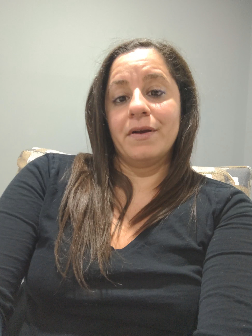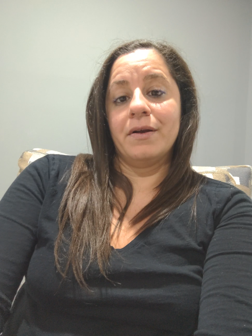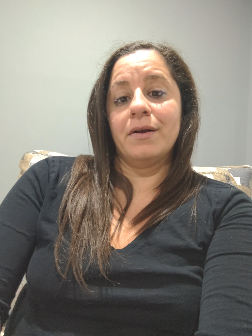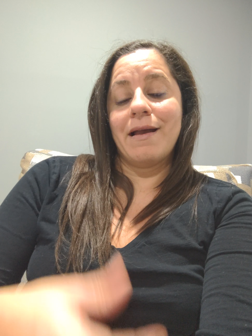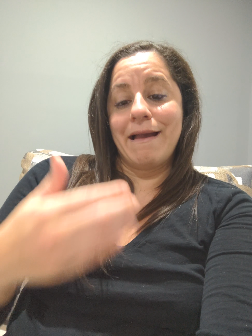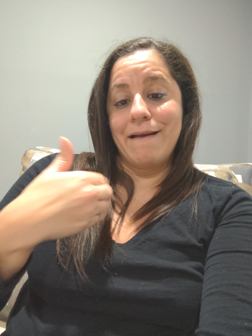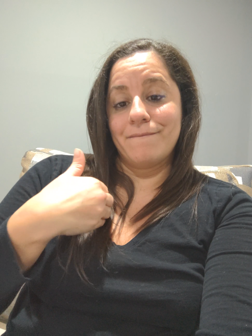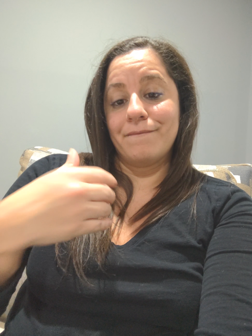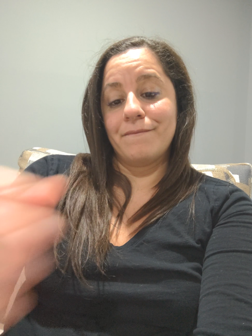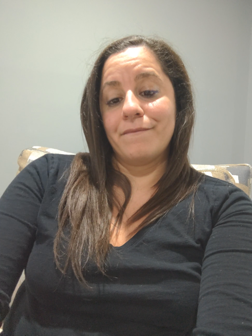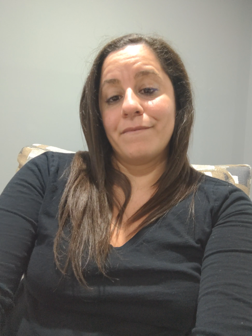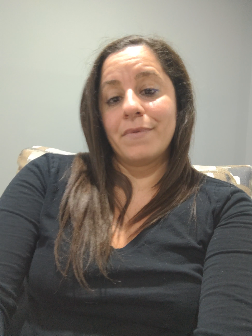have